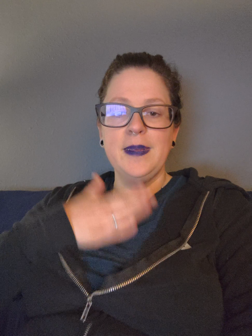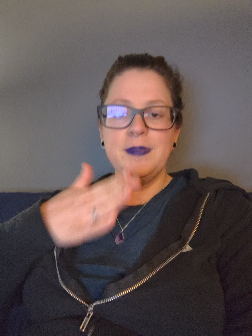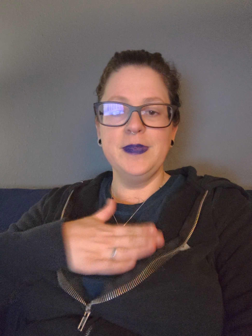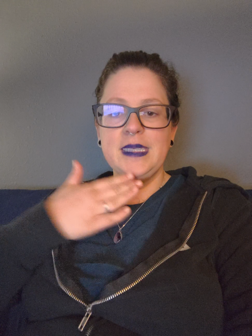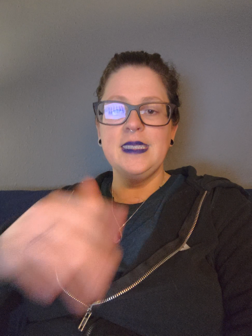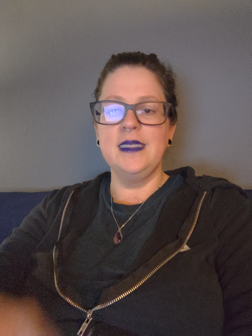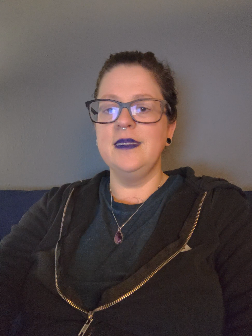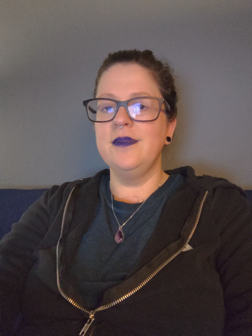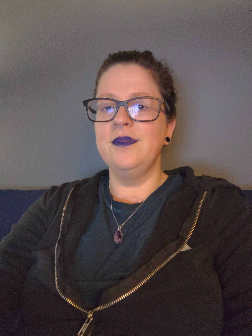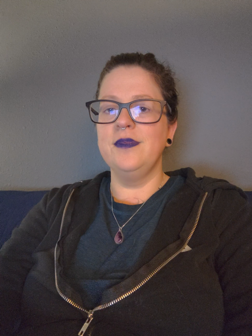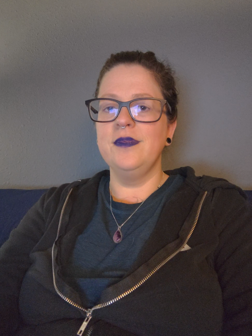happy